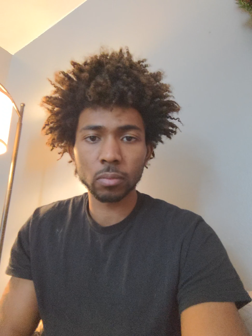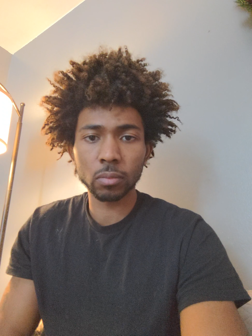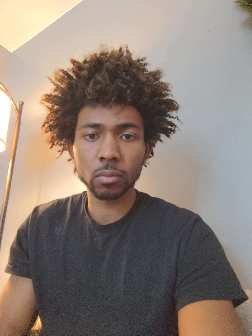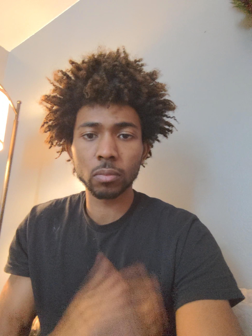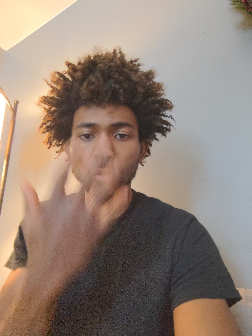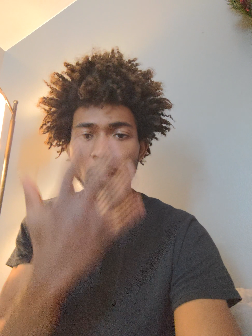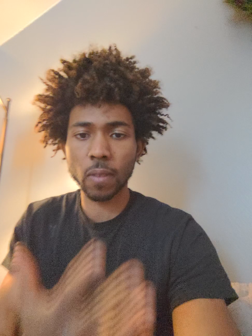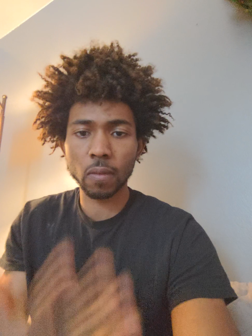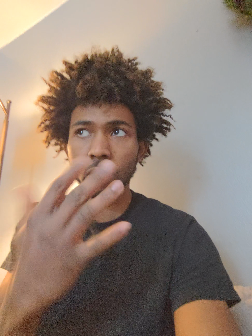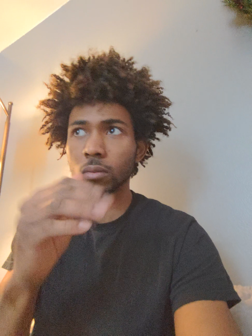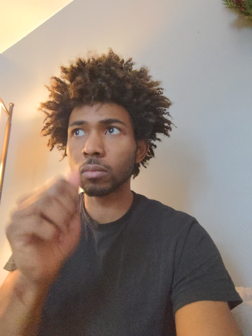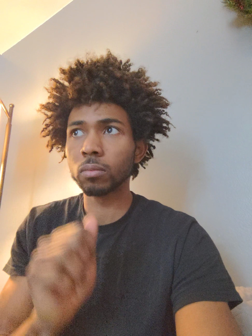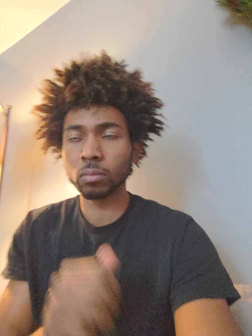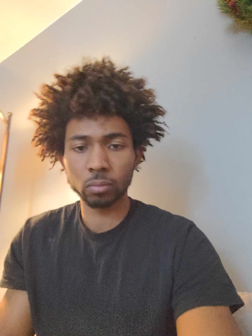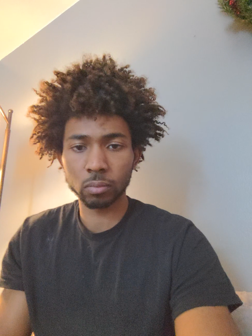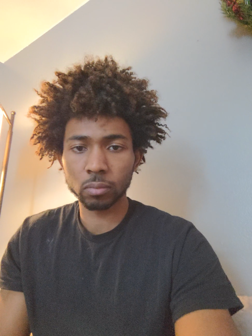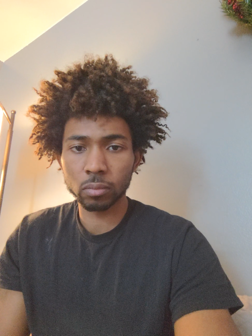mitten